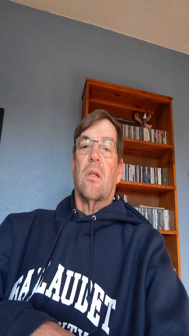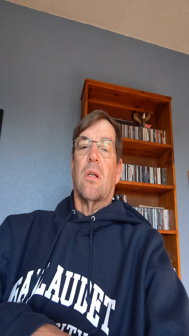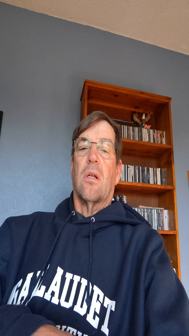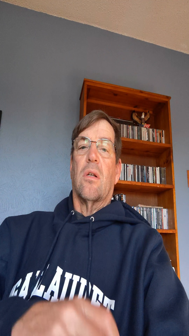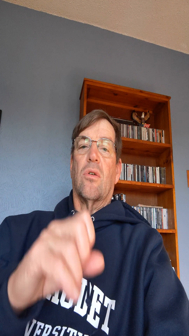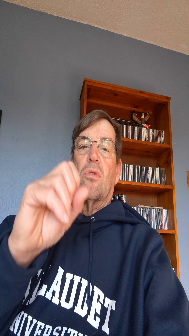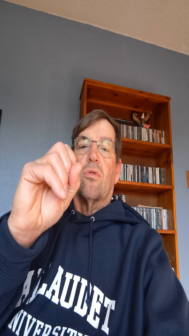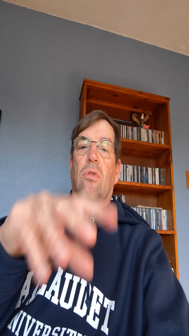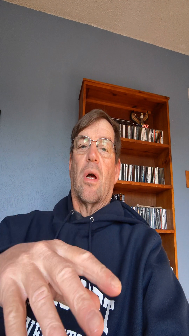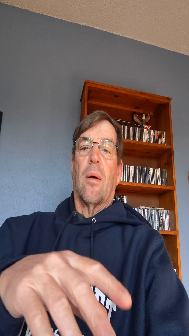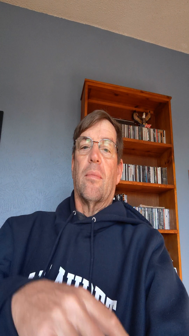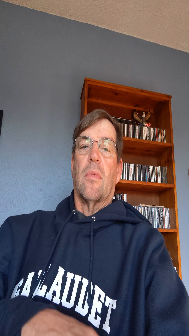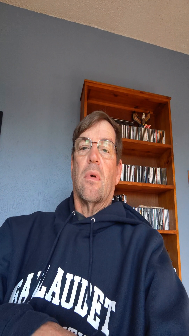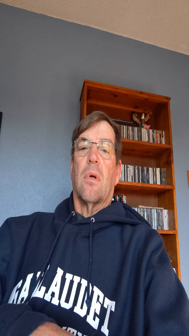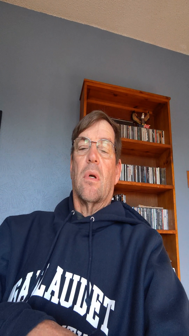drop